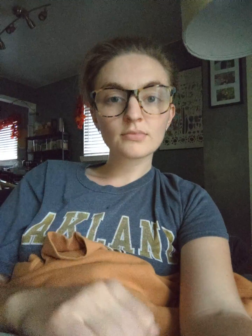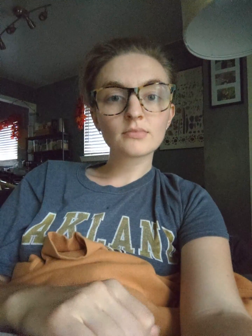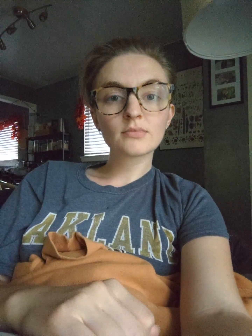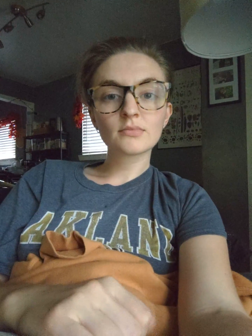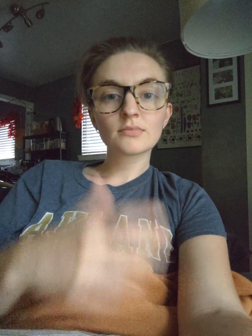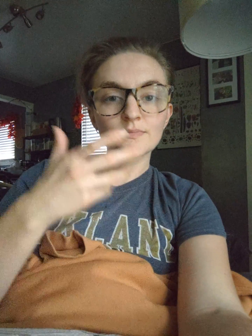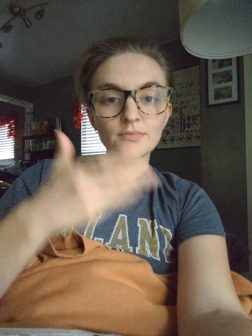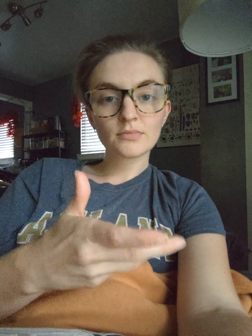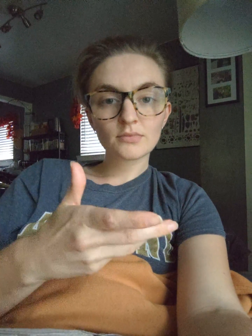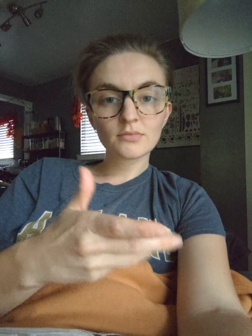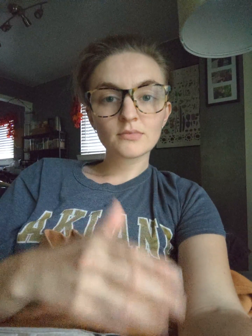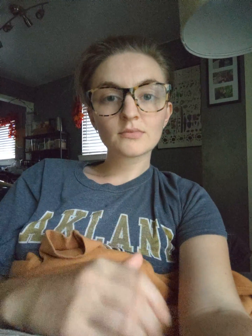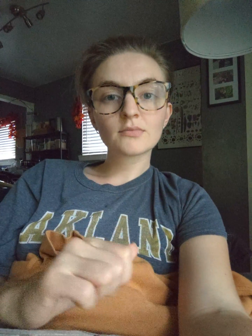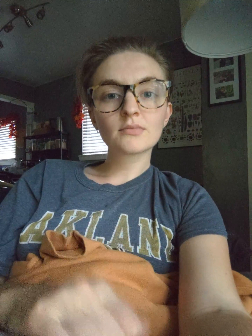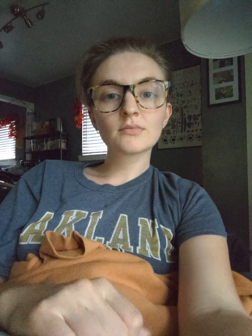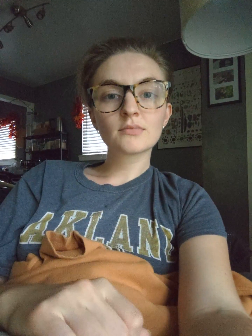heavy